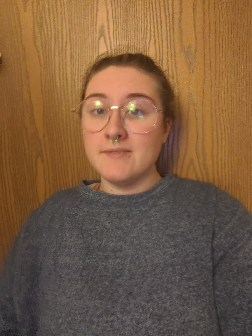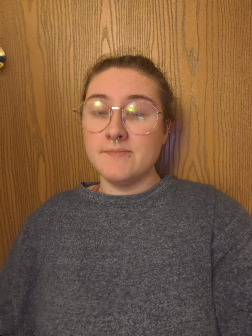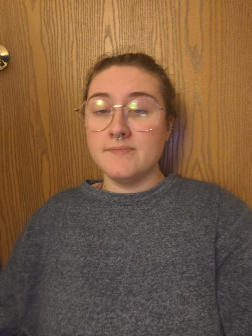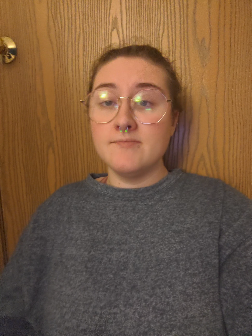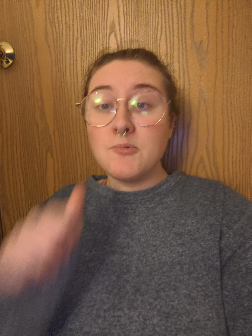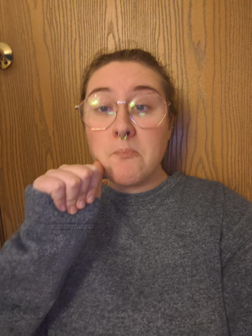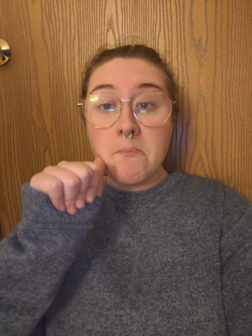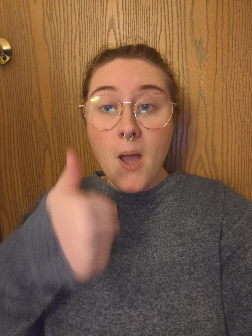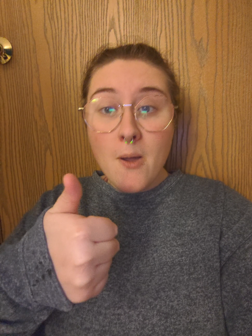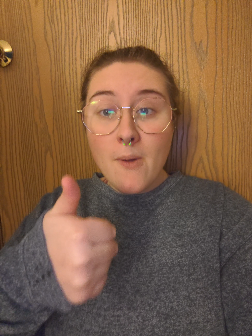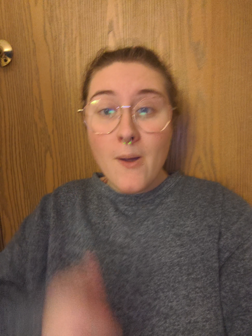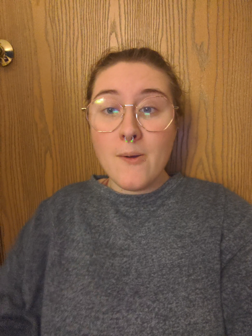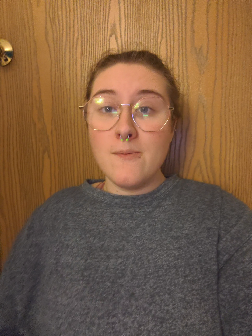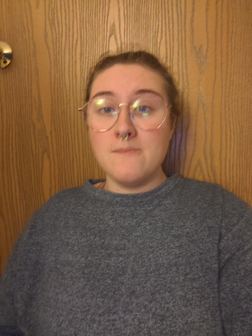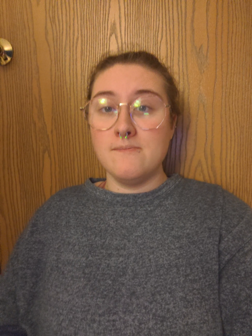tomorrow